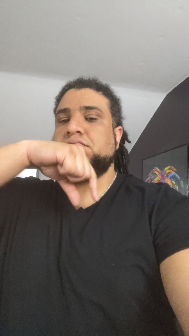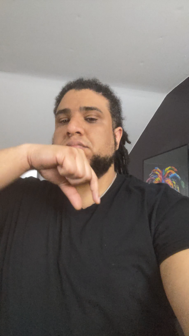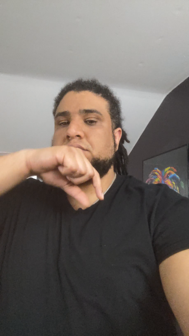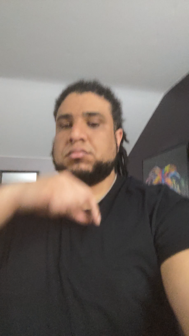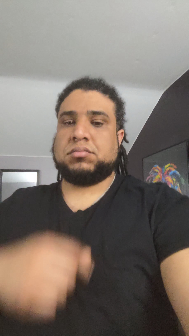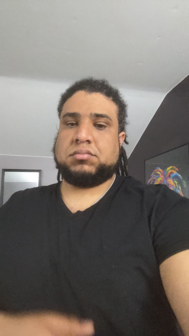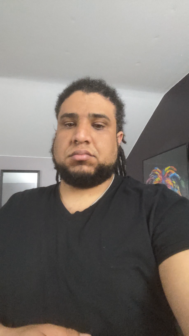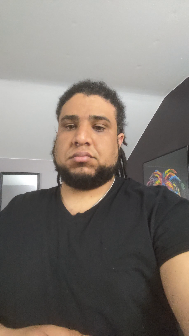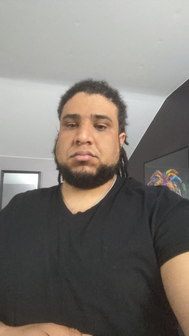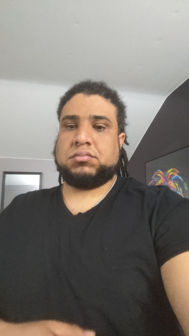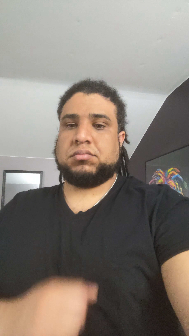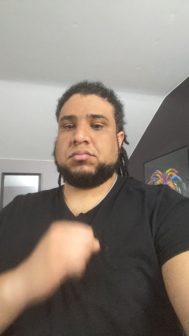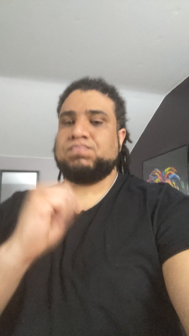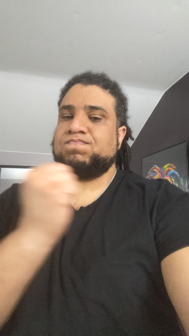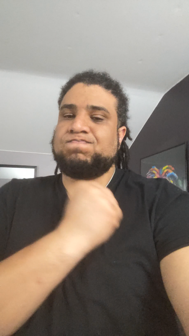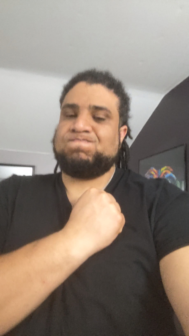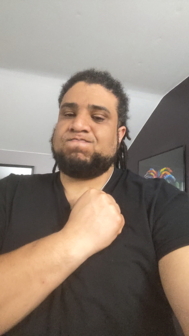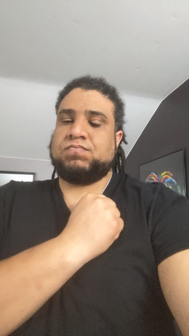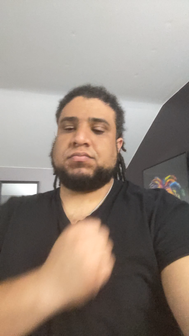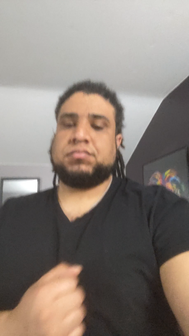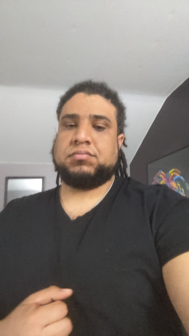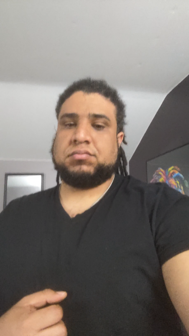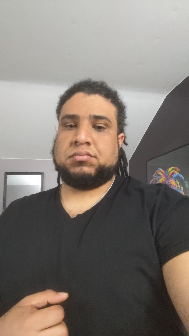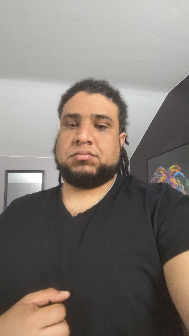love